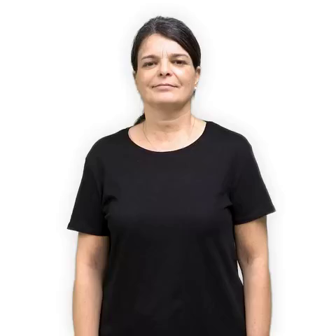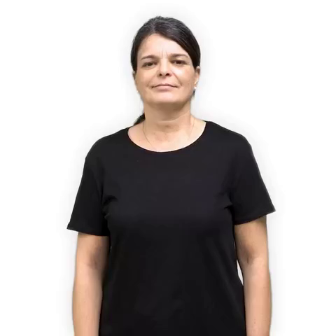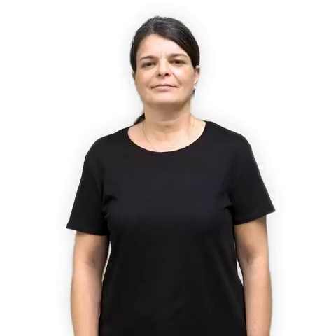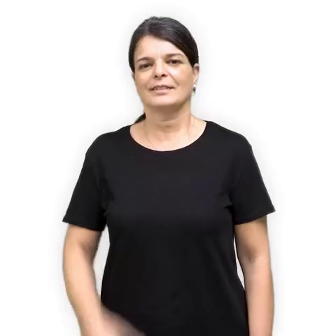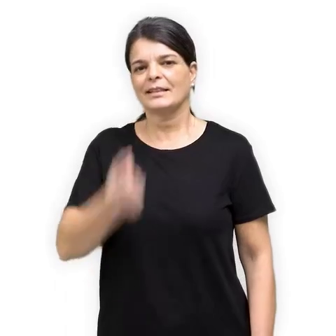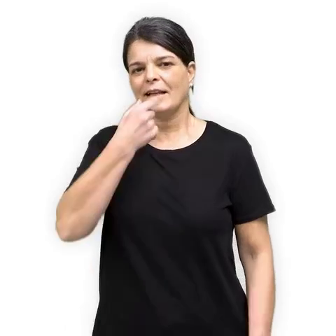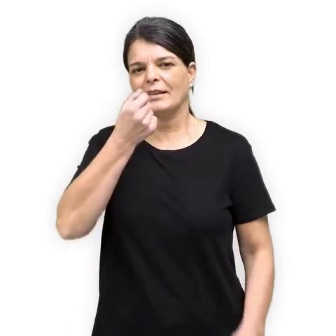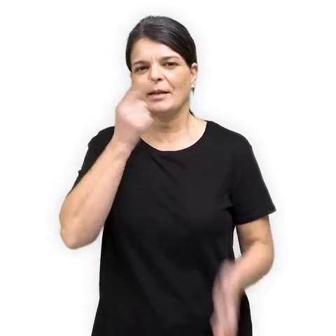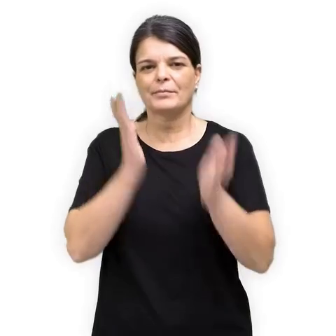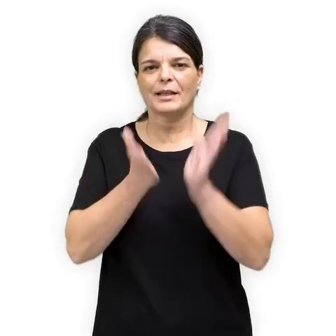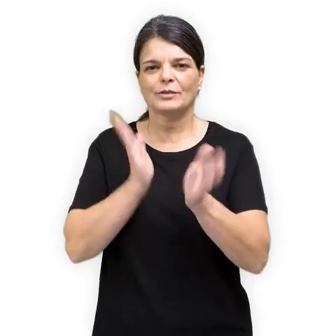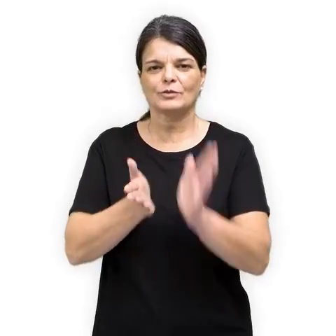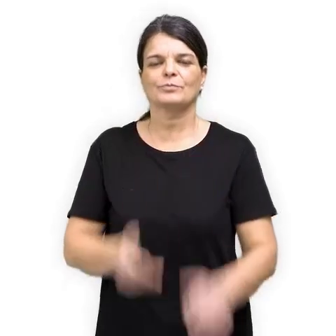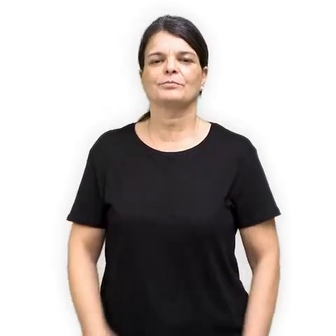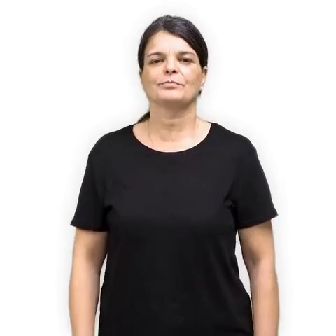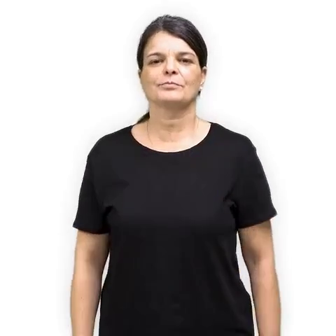droga terapia